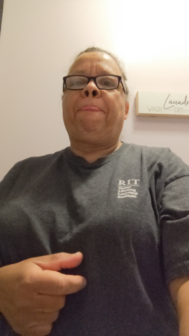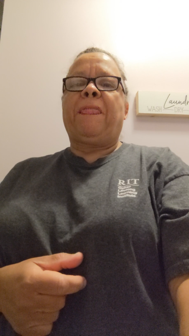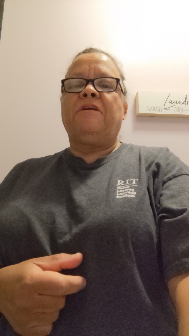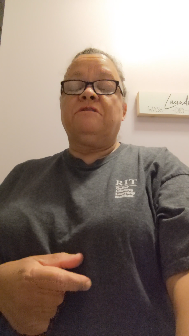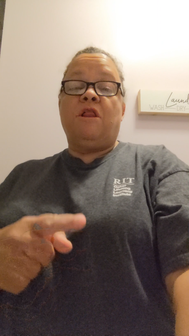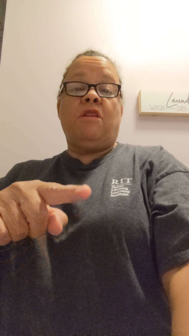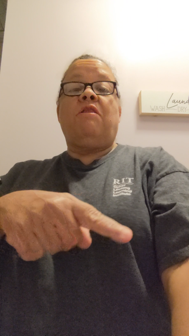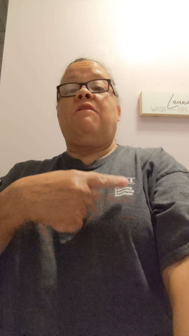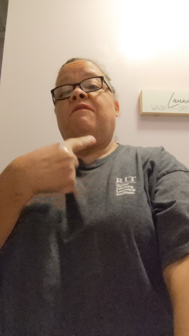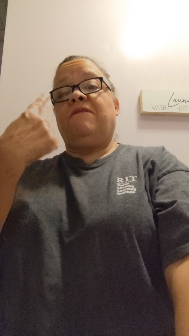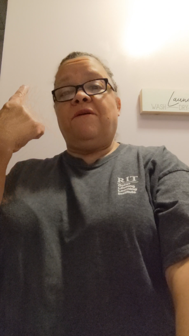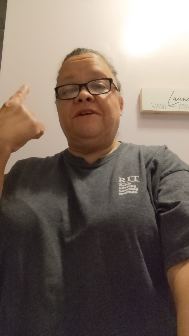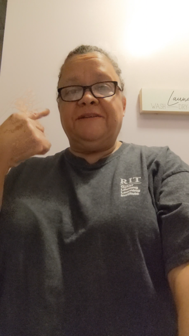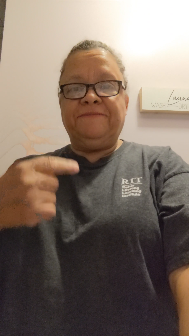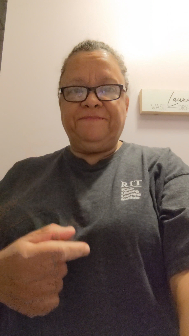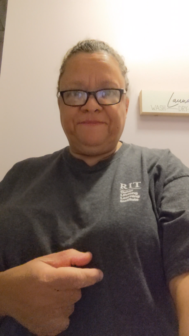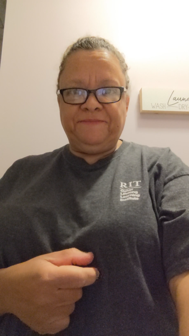long